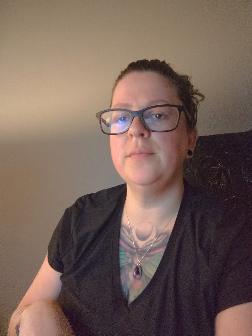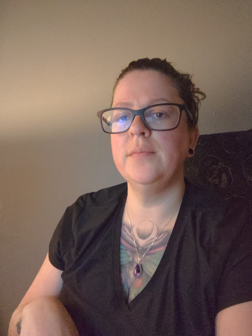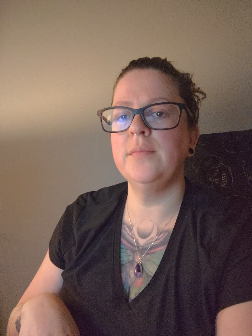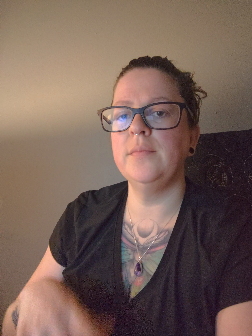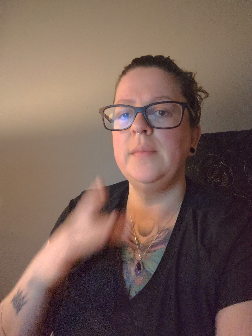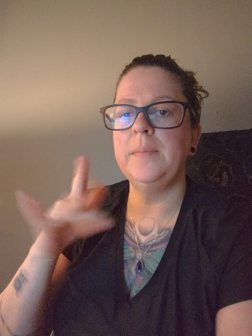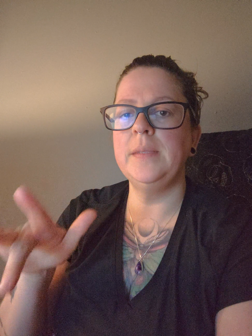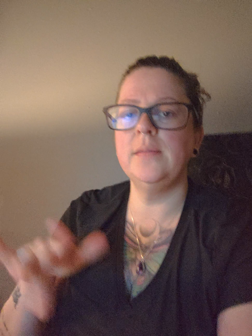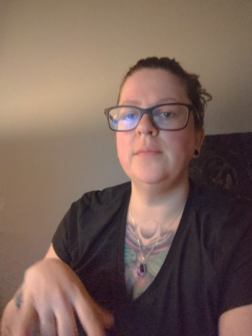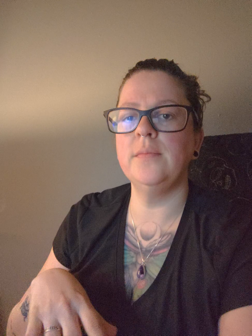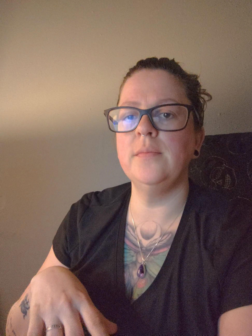empty